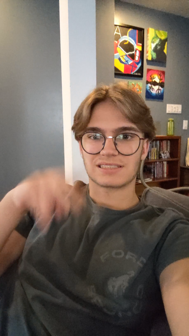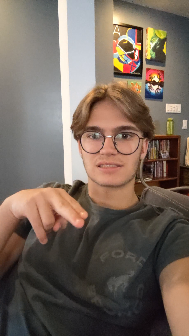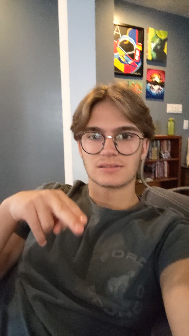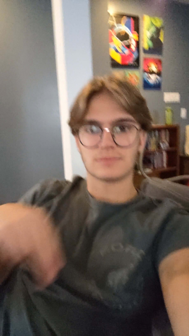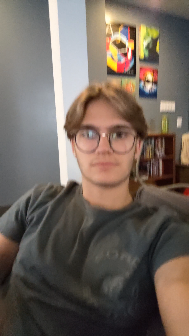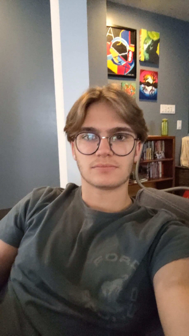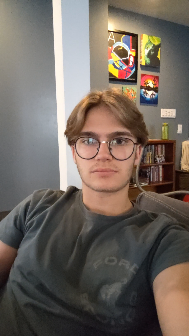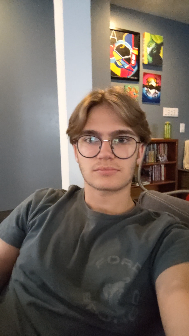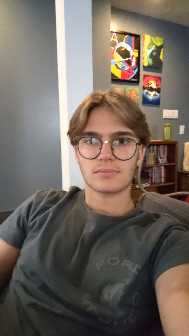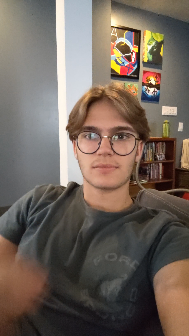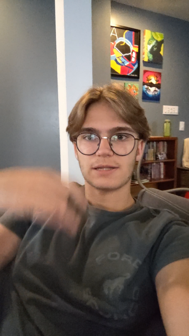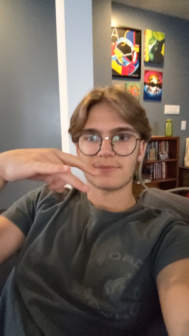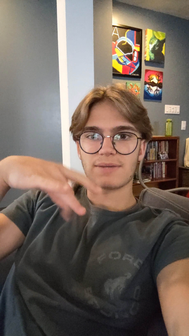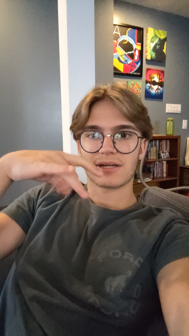pumpkin